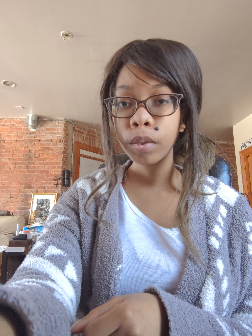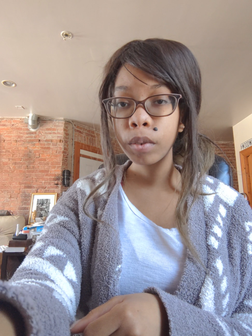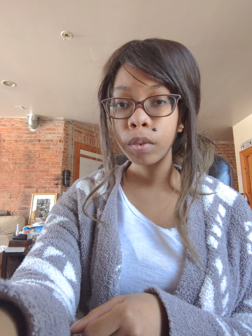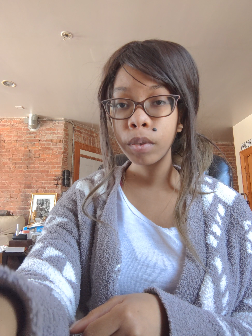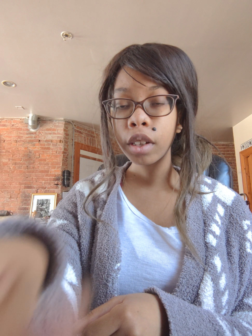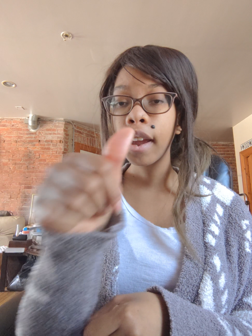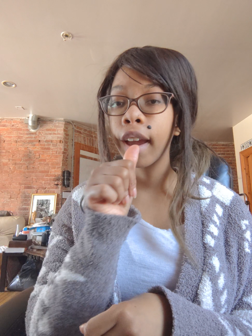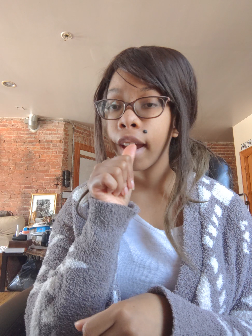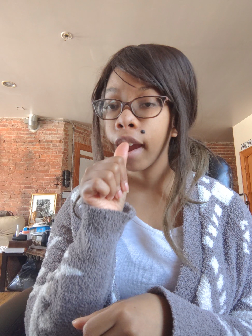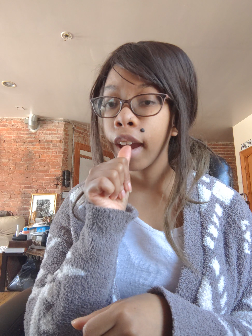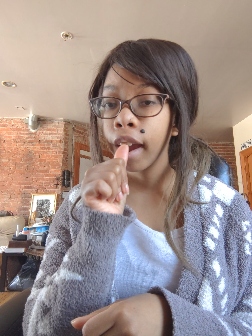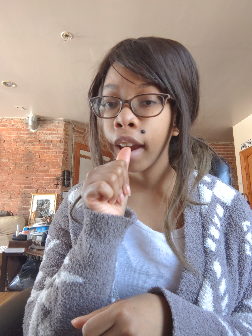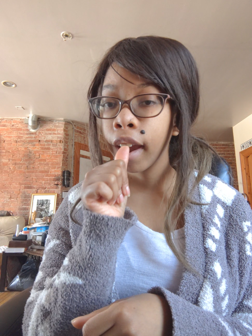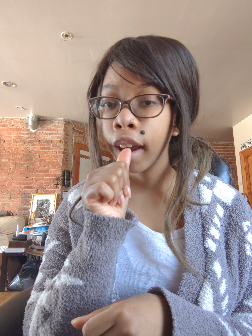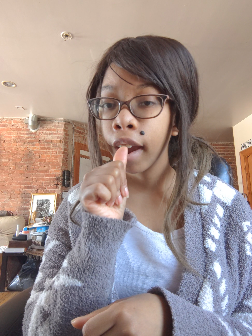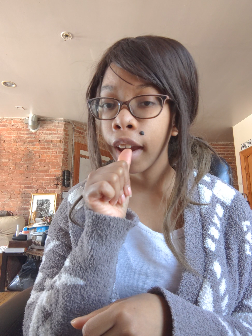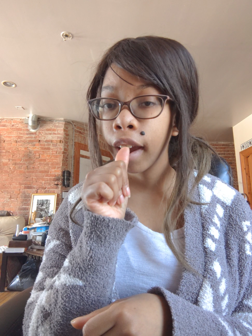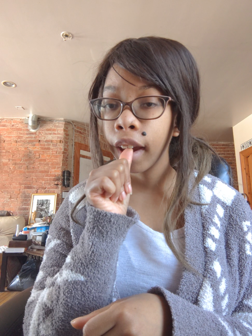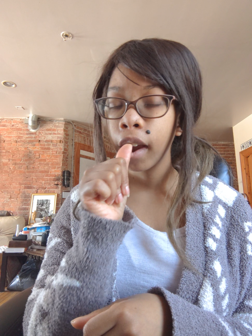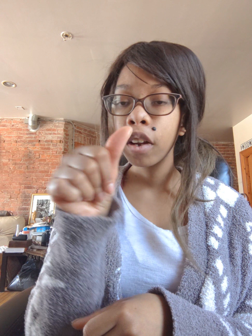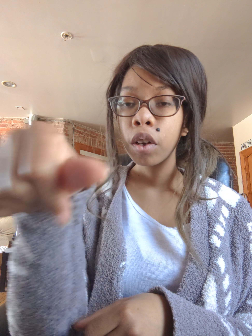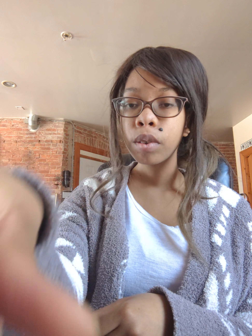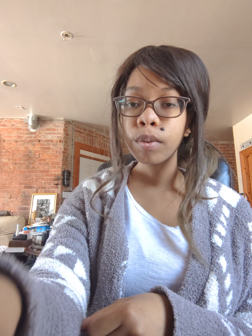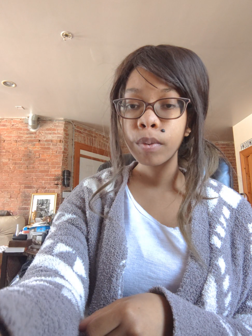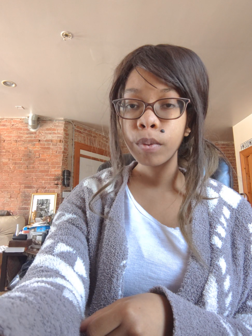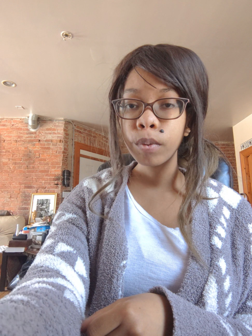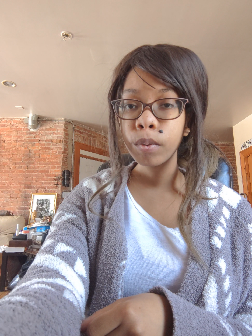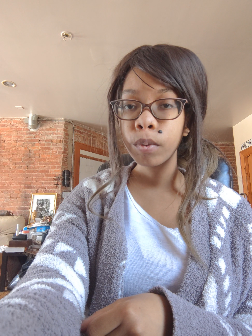nuts